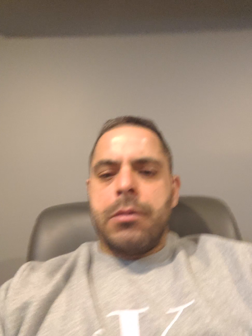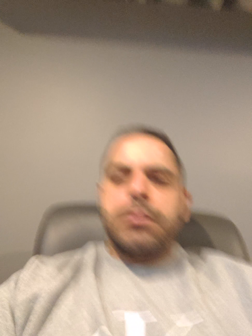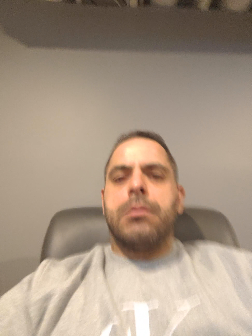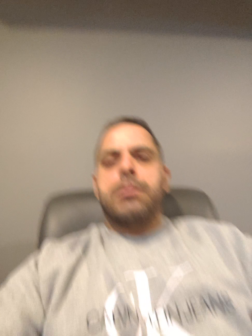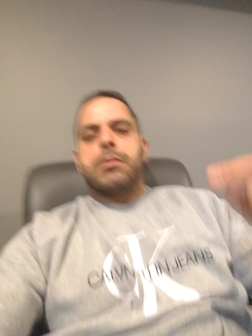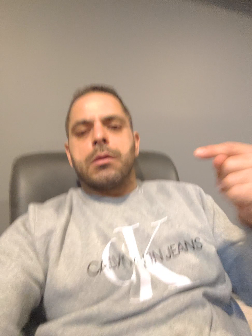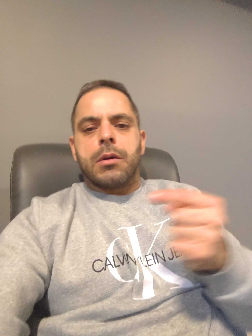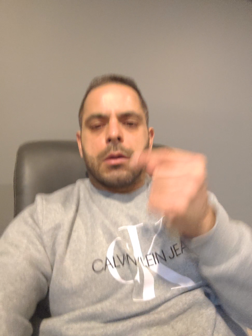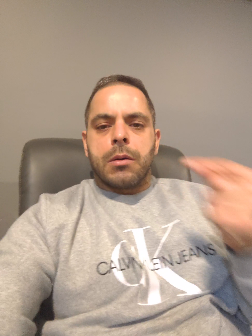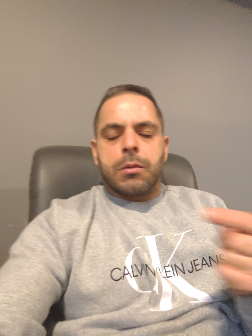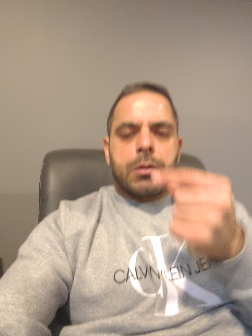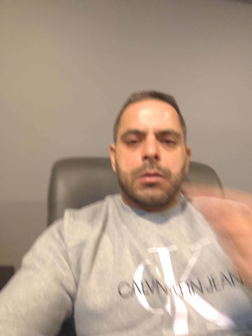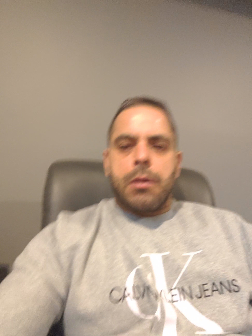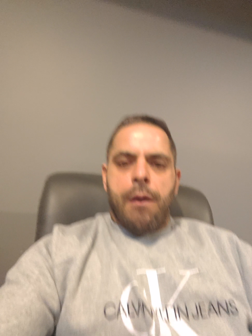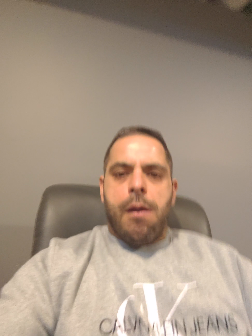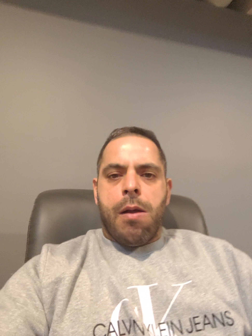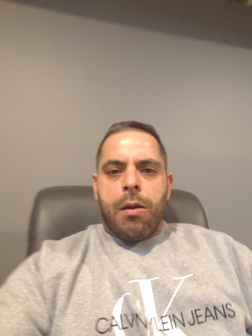owie